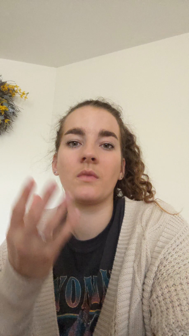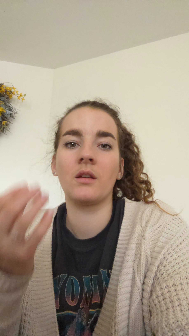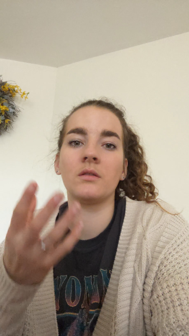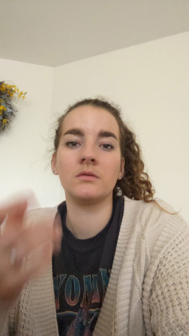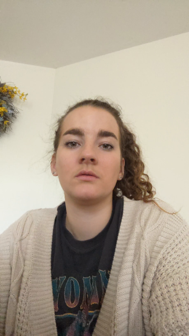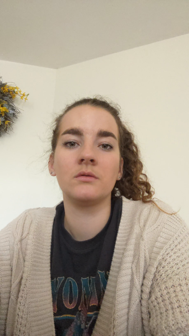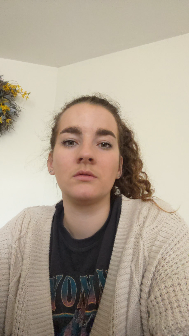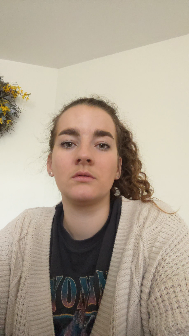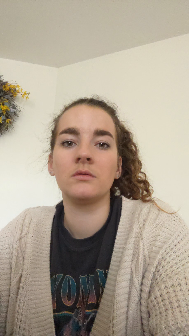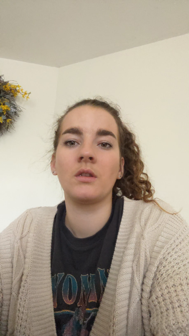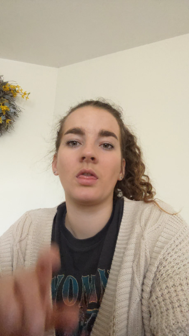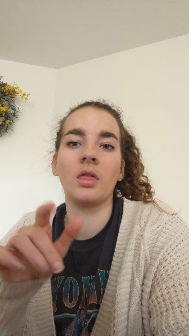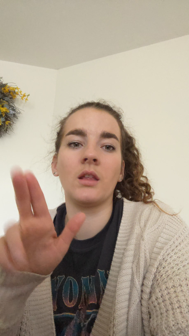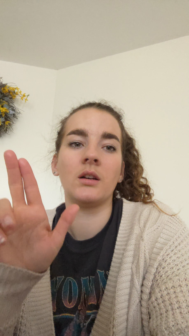lick